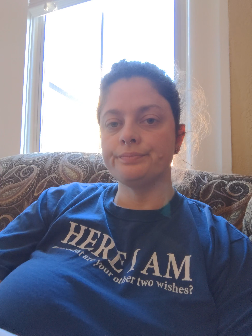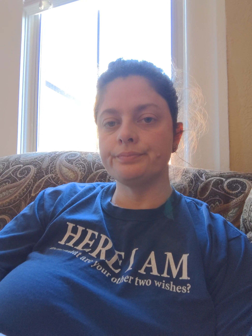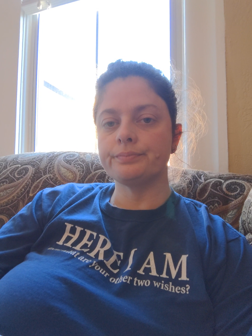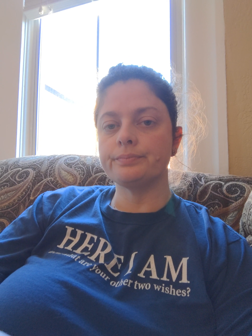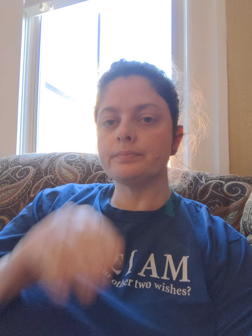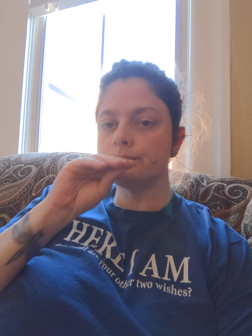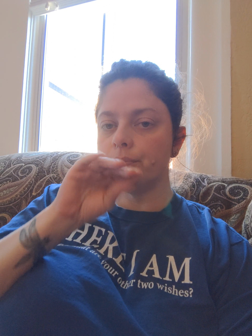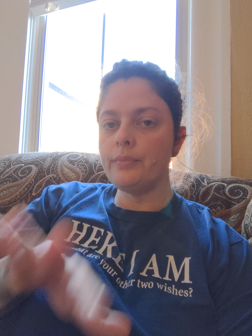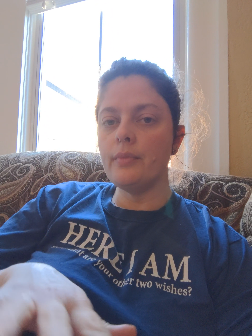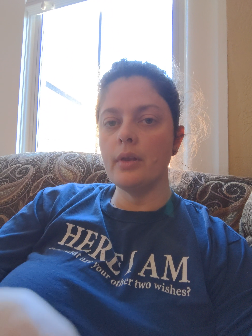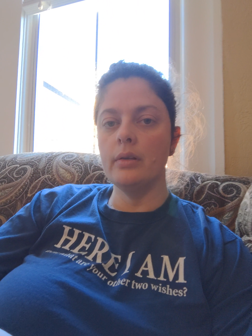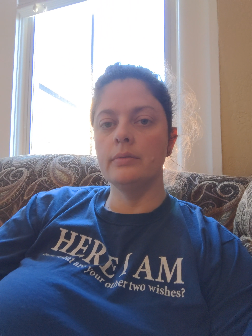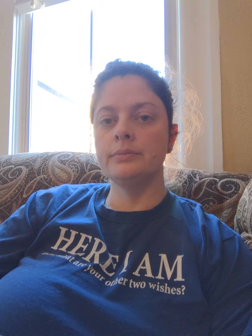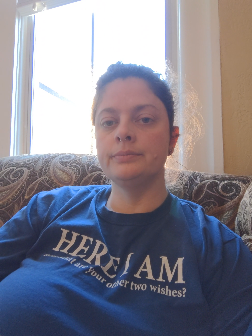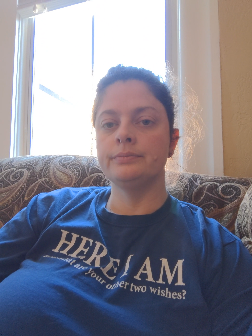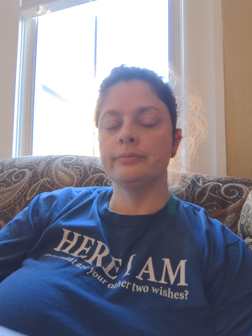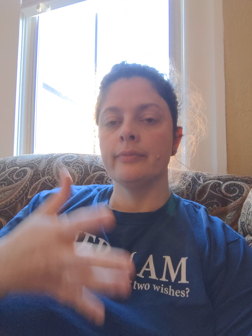blow